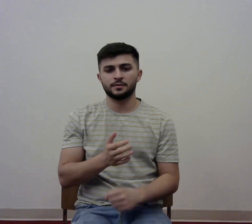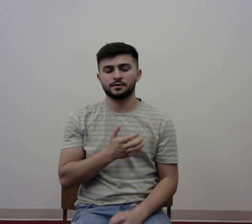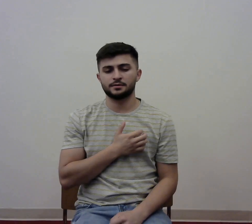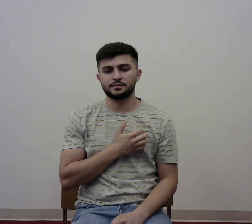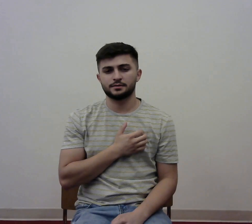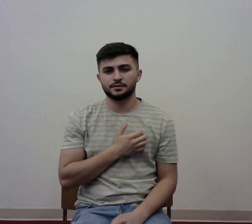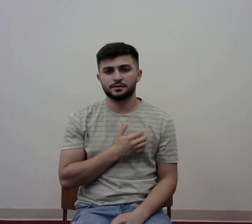istəmək